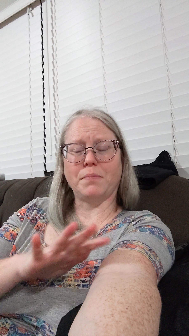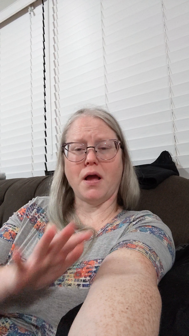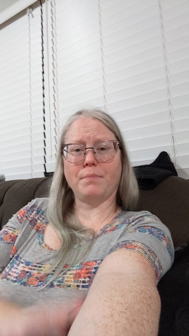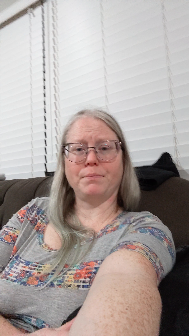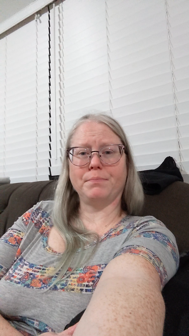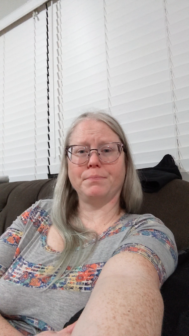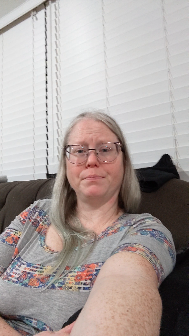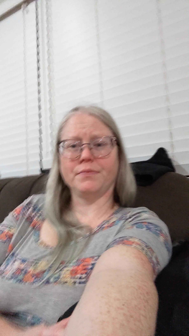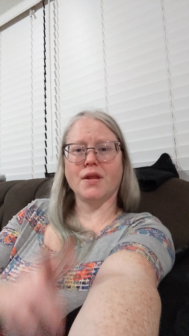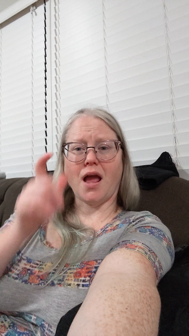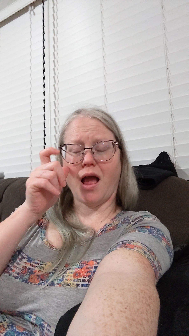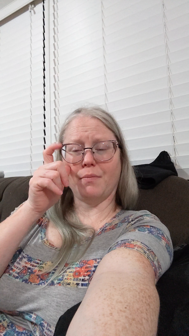camera